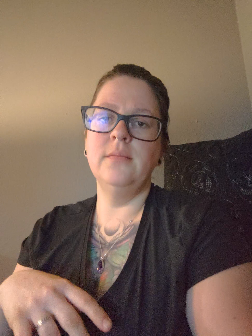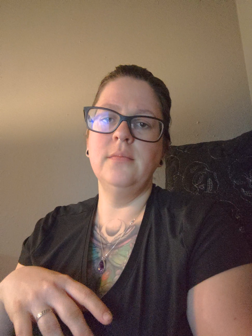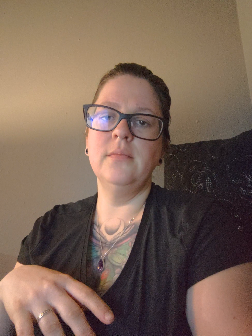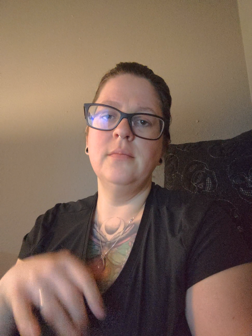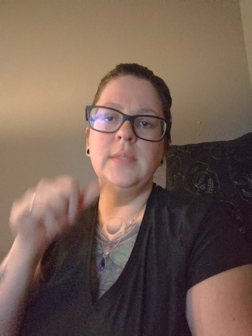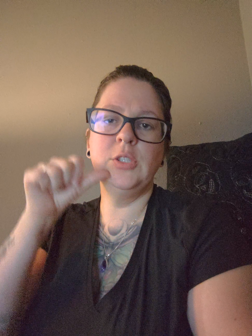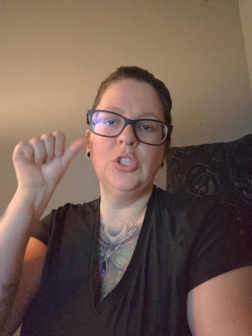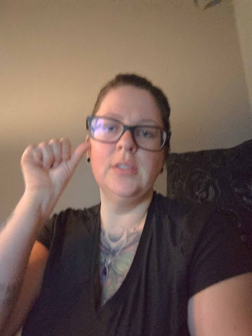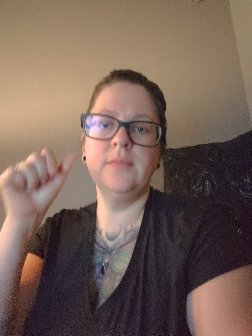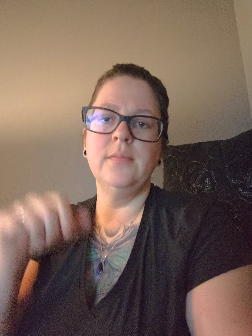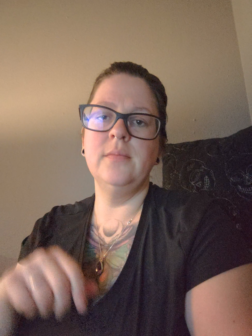yesterday